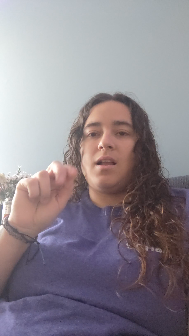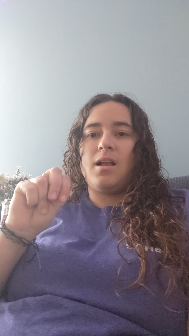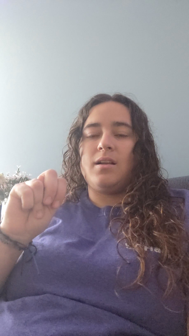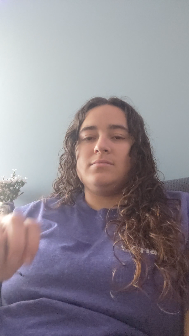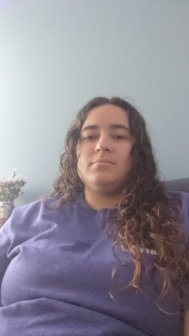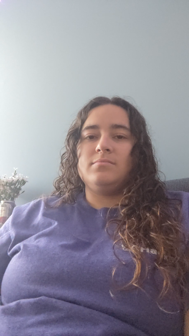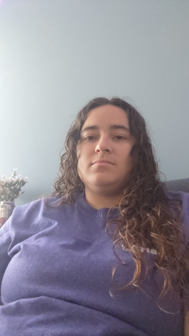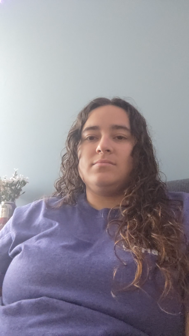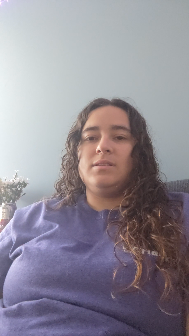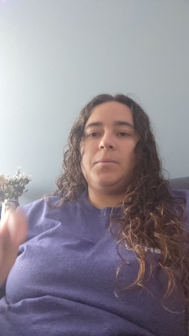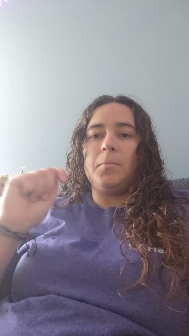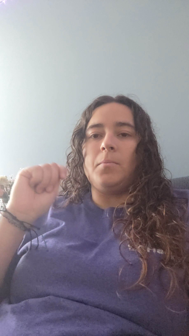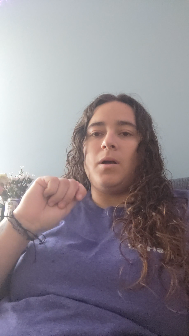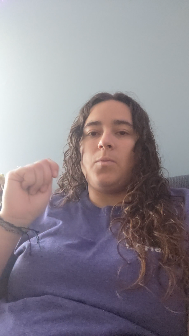bathroom